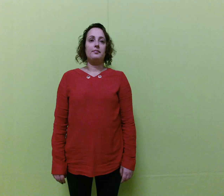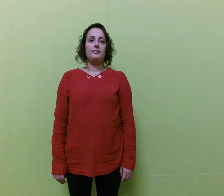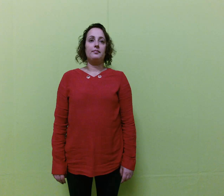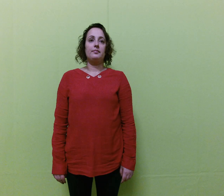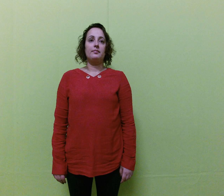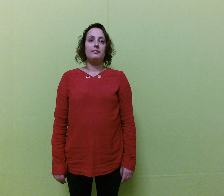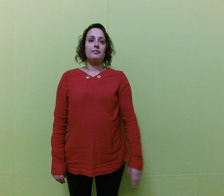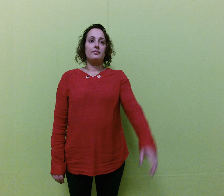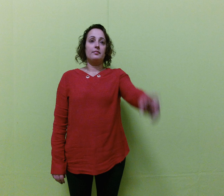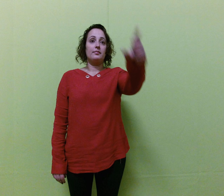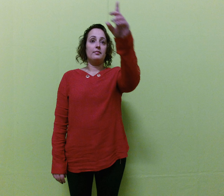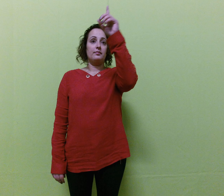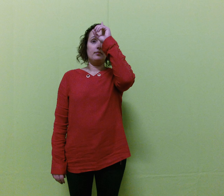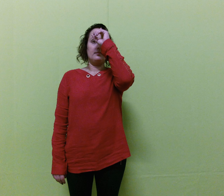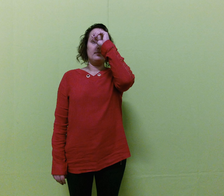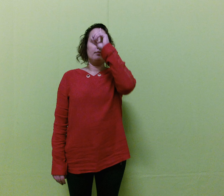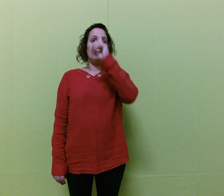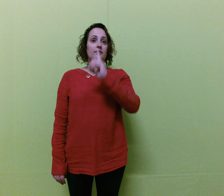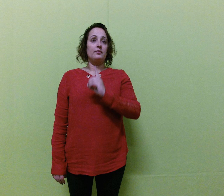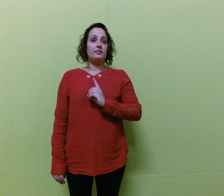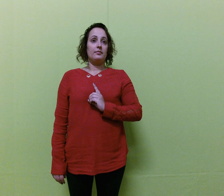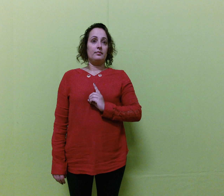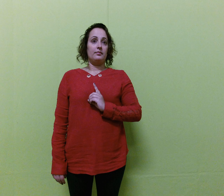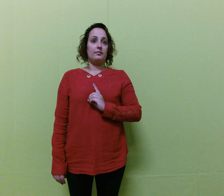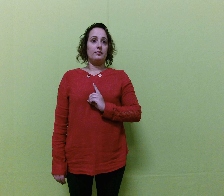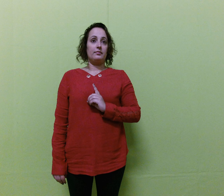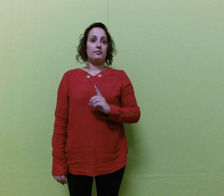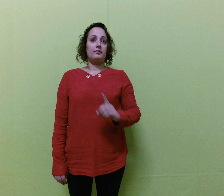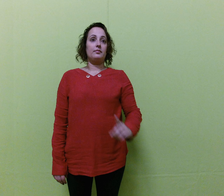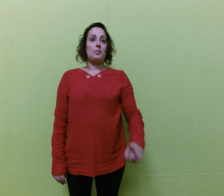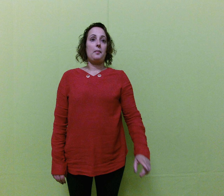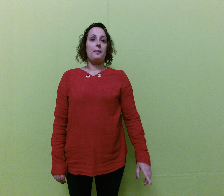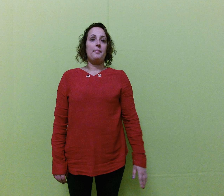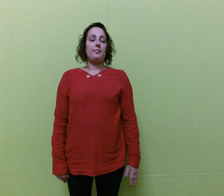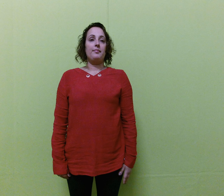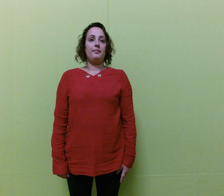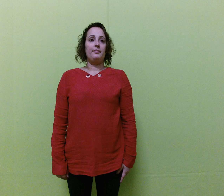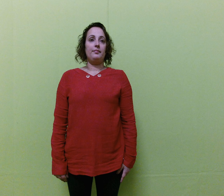amarelo